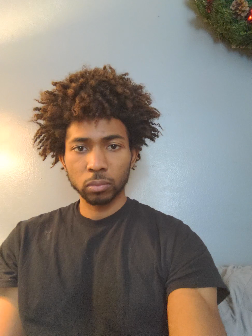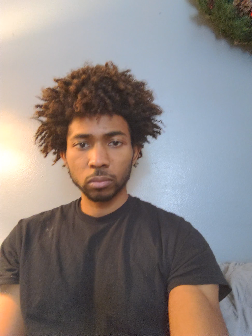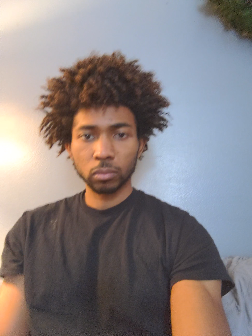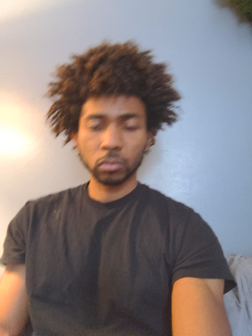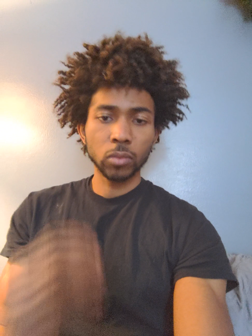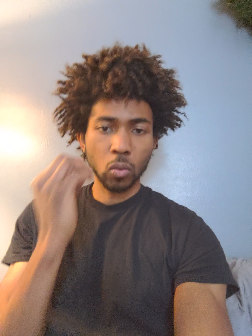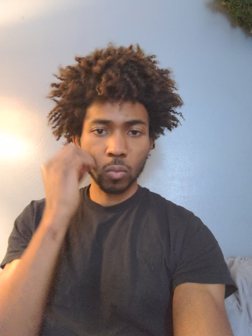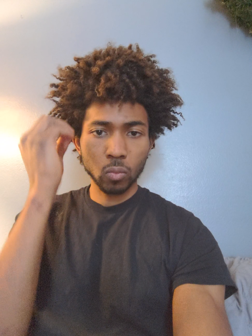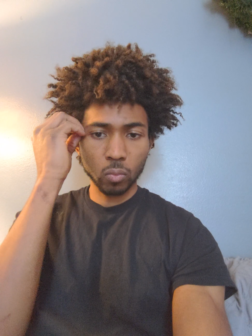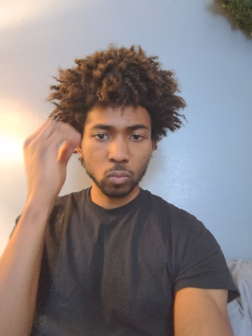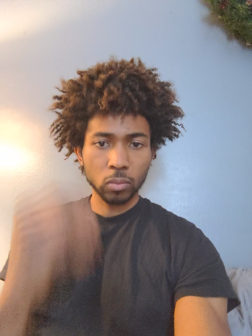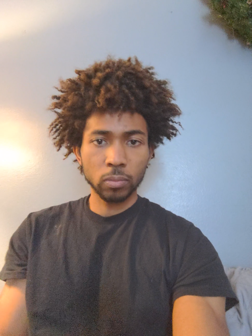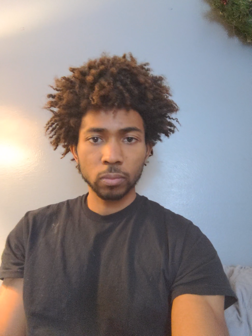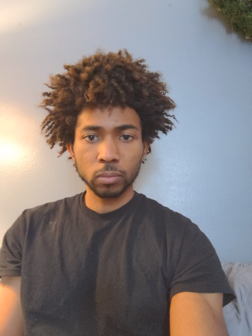home